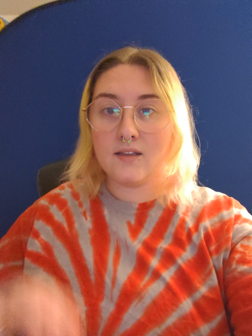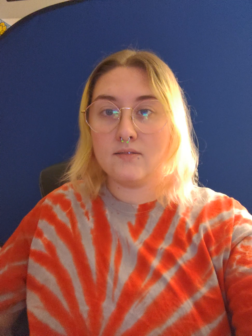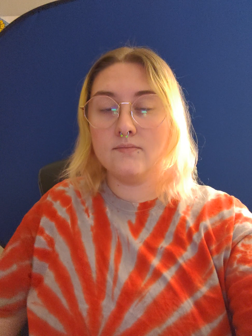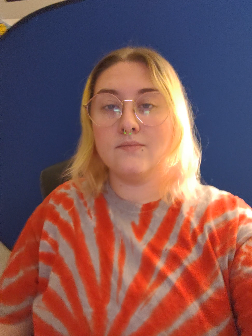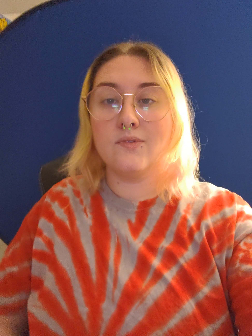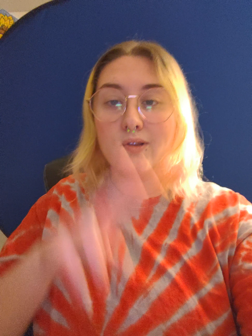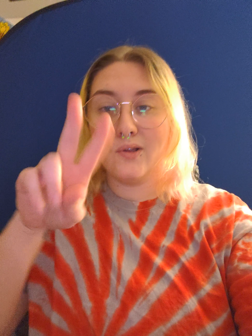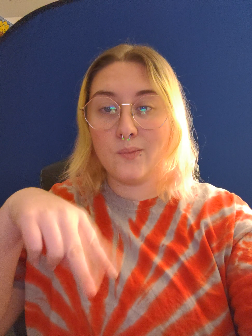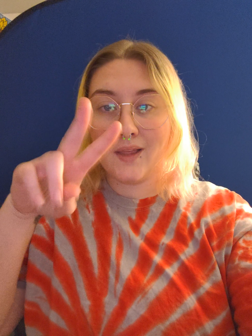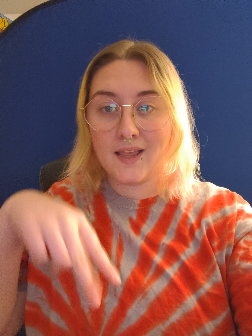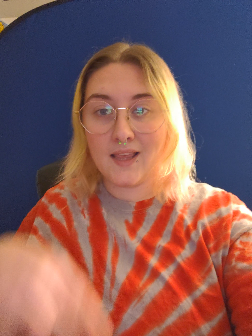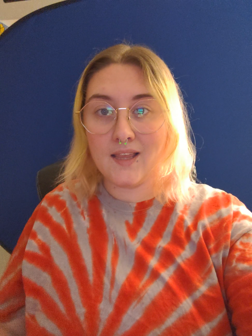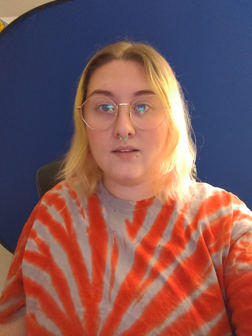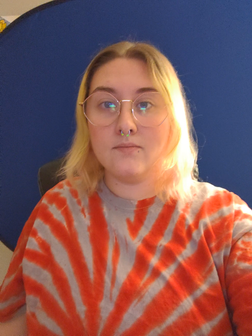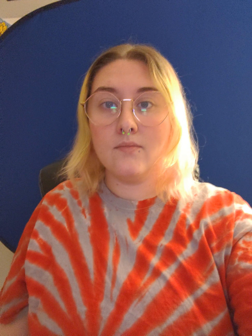read